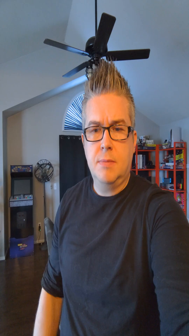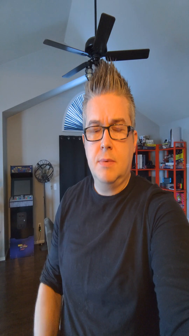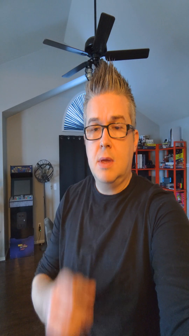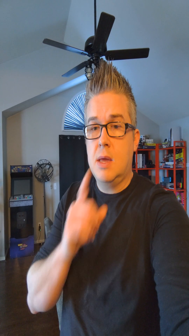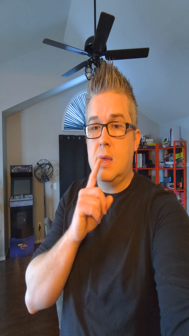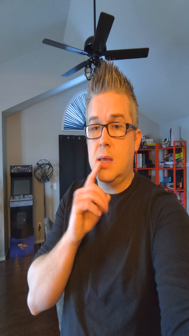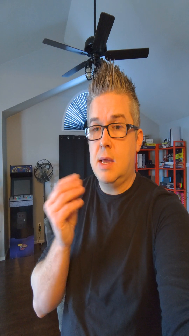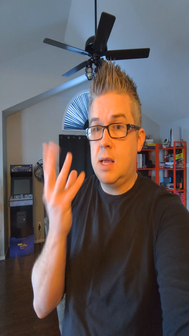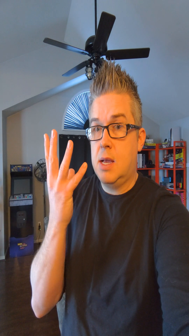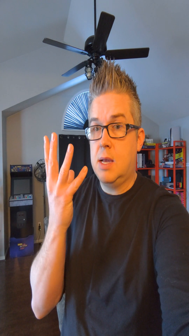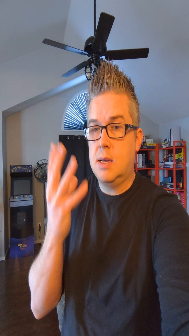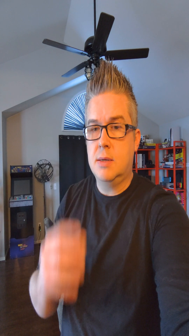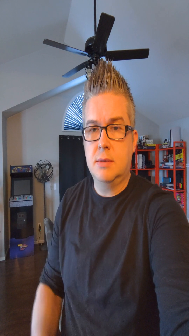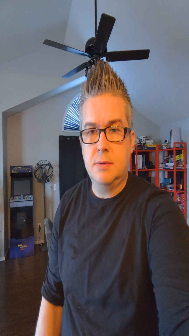lamp